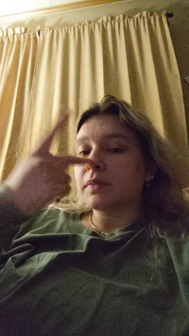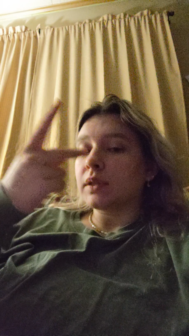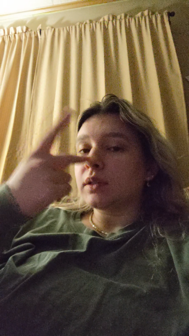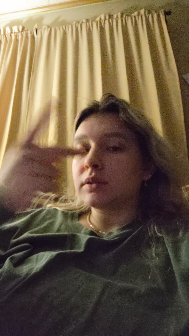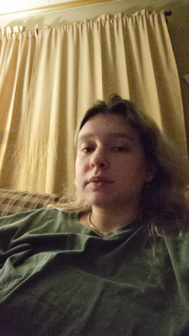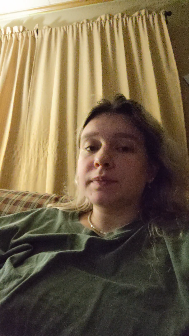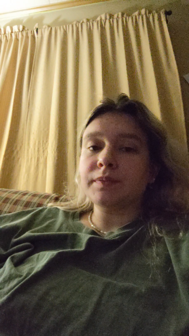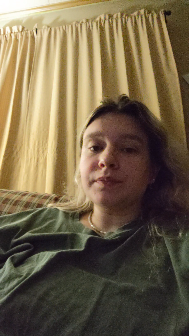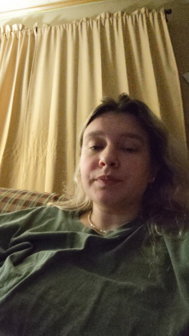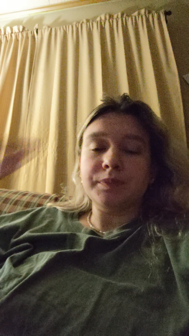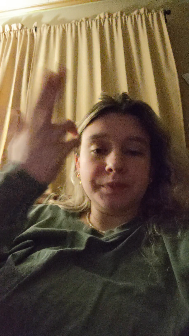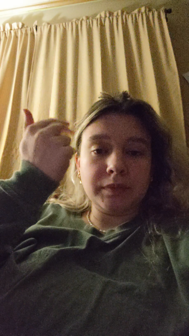bunny